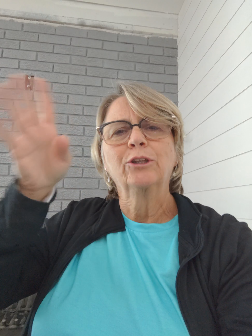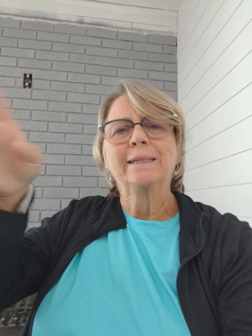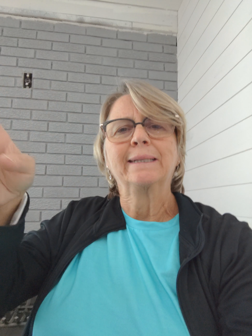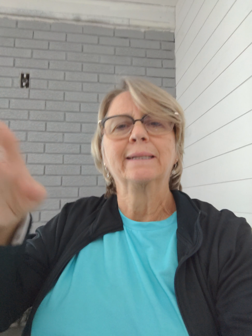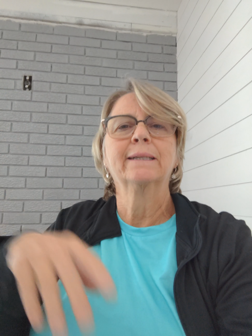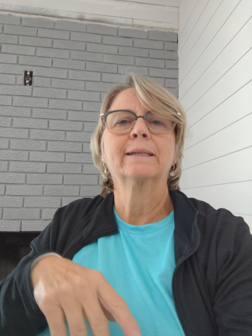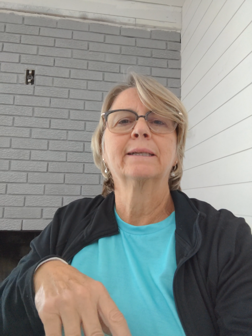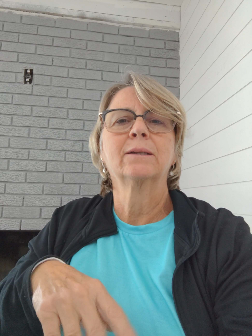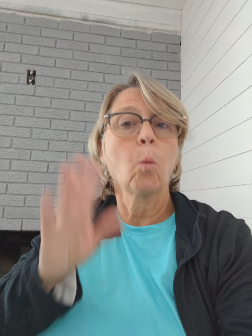pretend